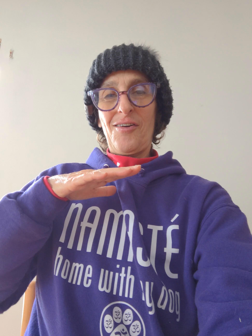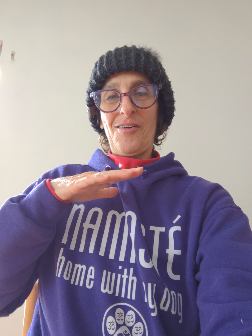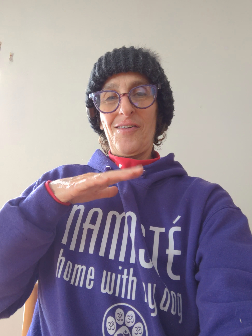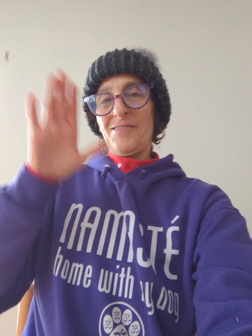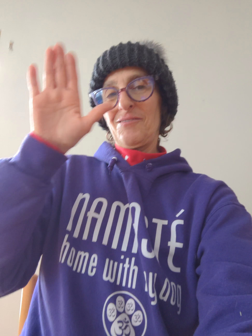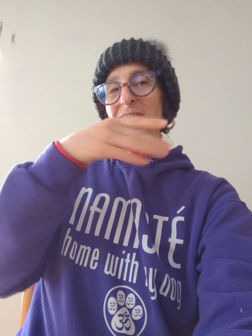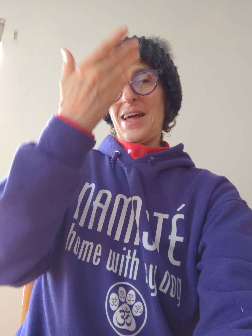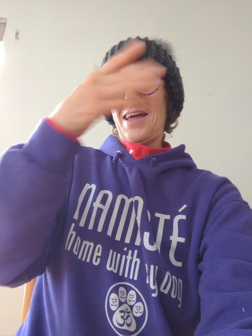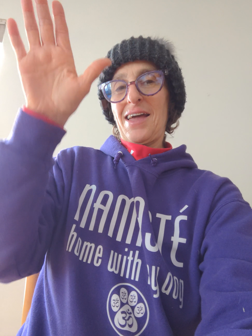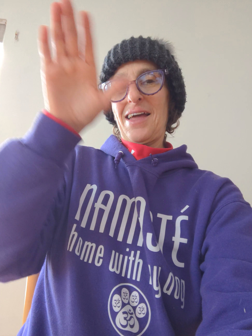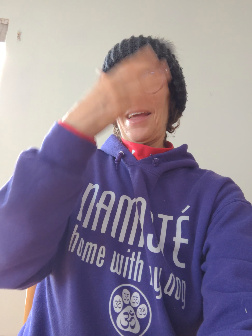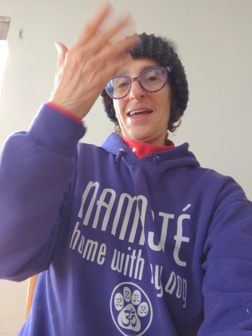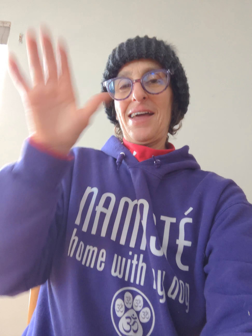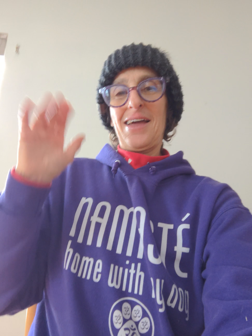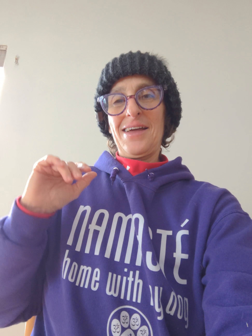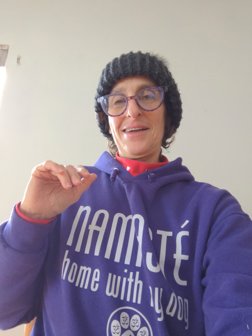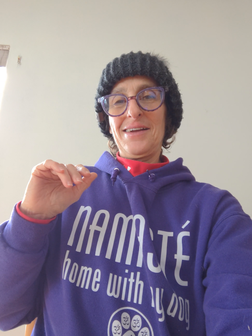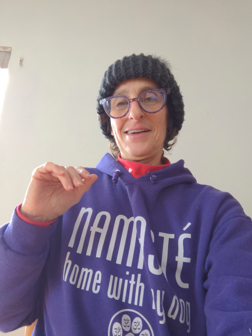flag